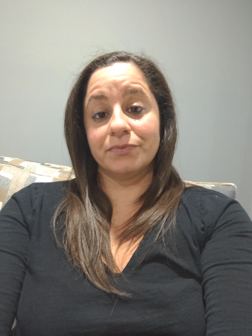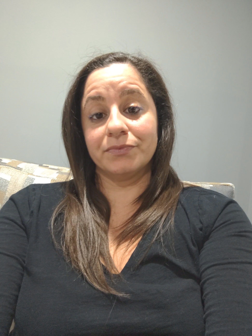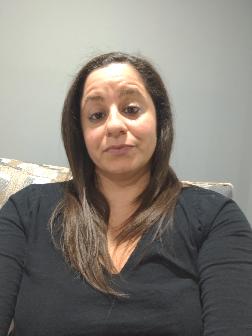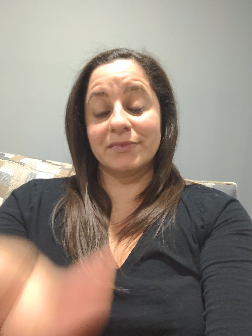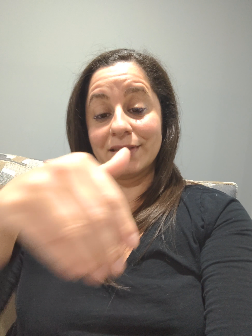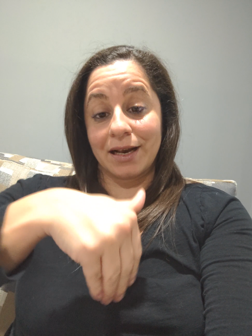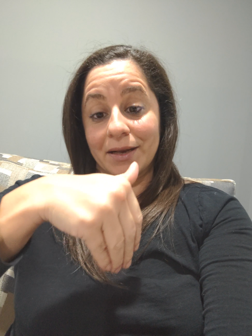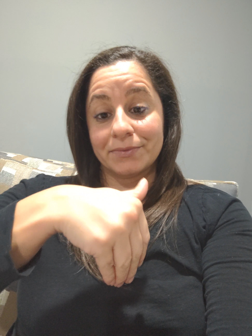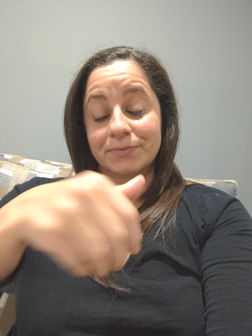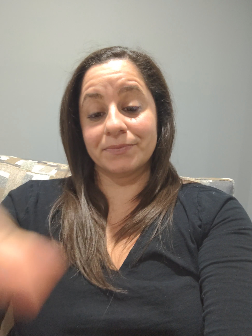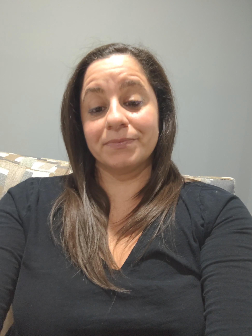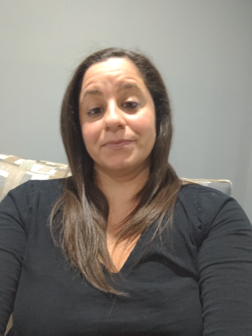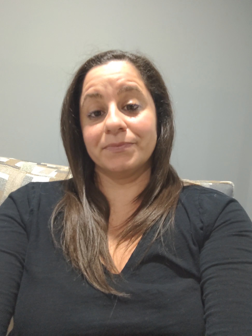night